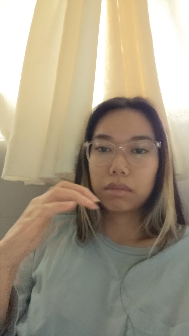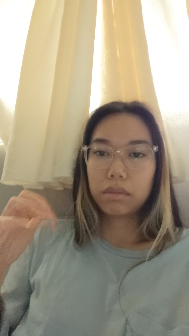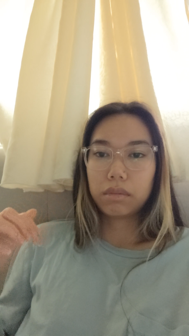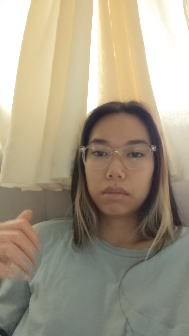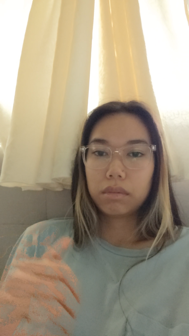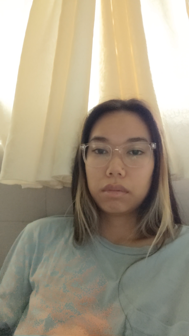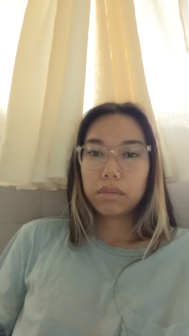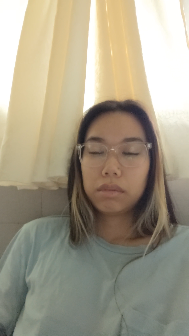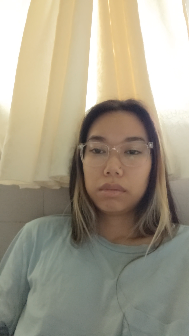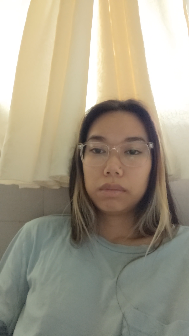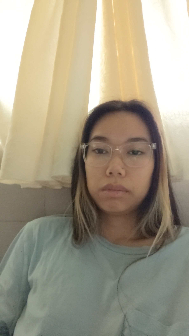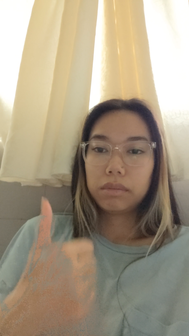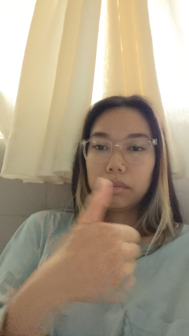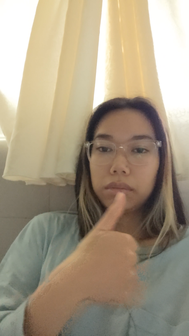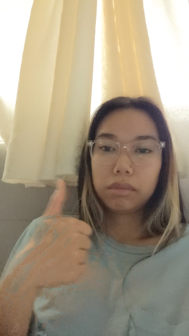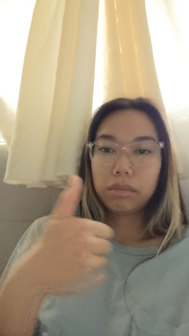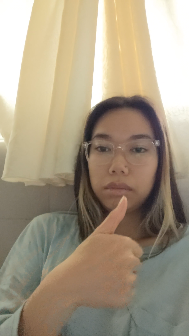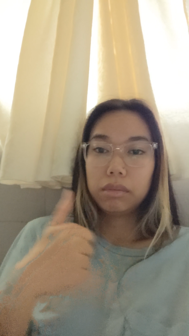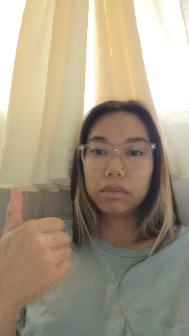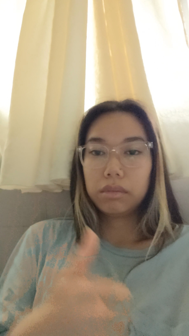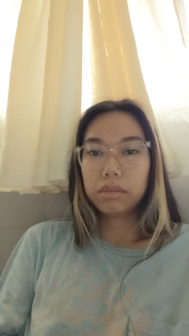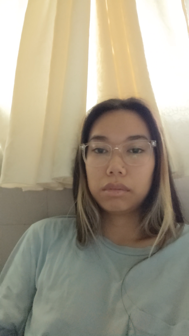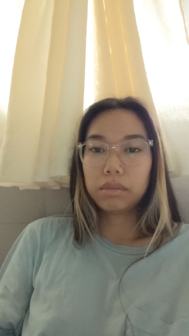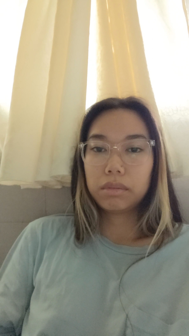basement